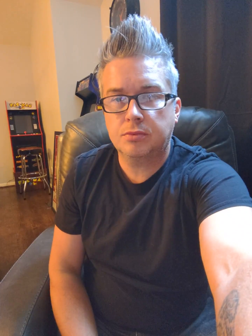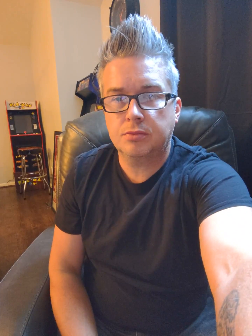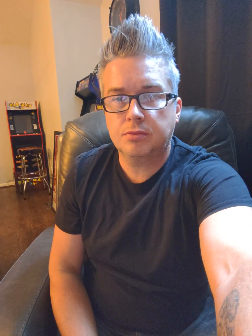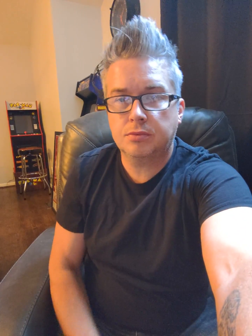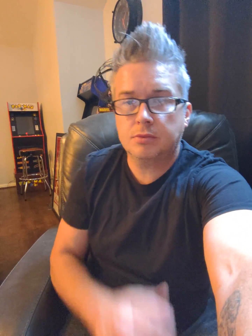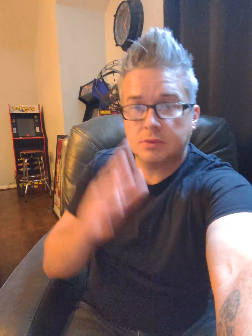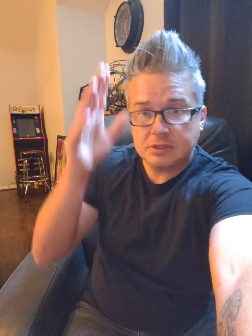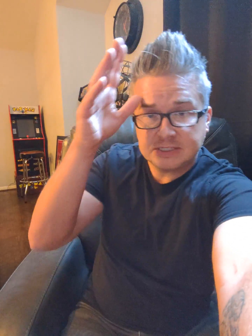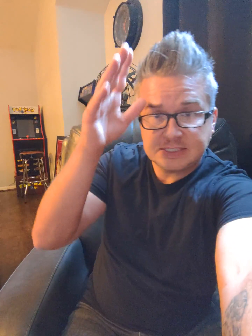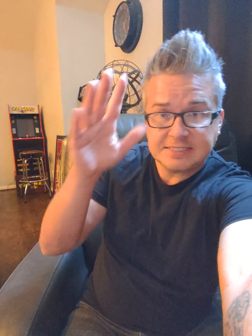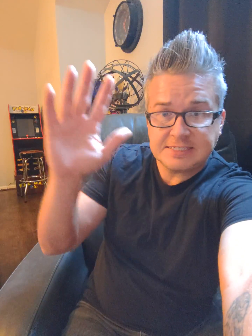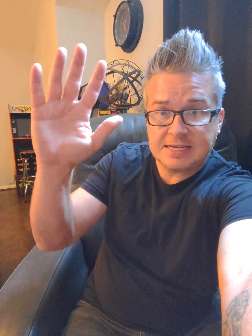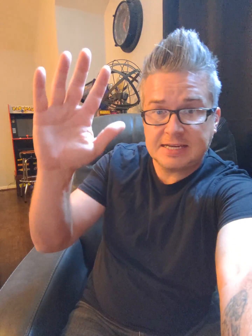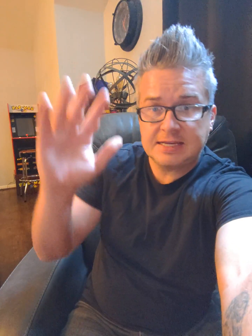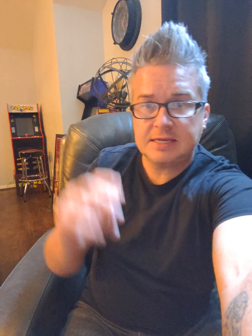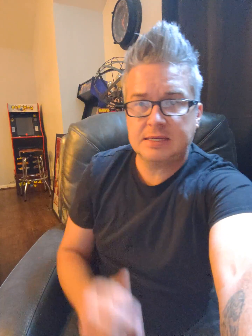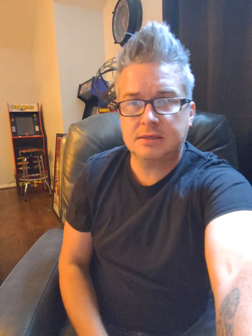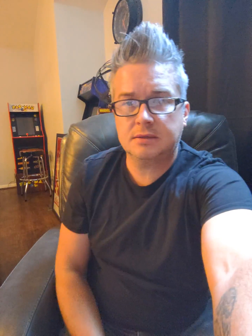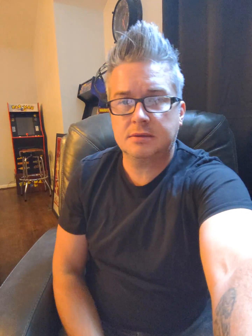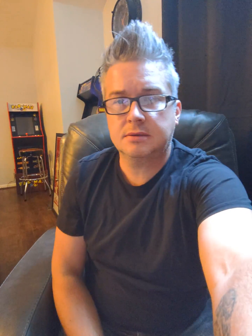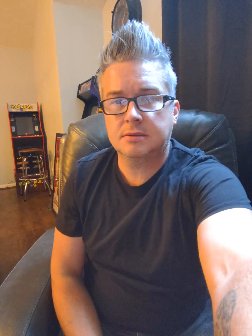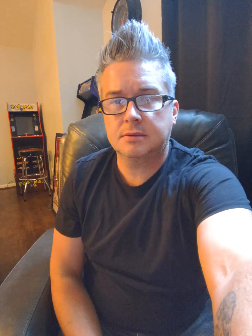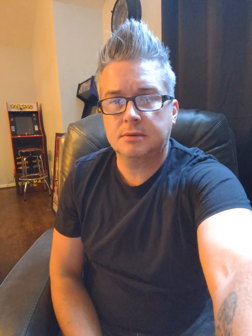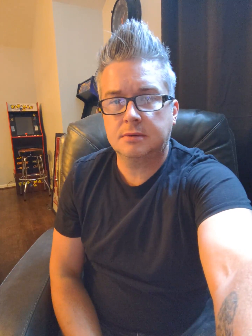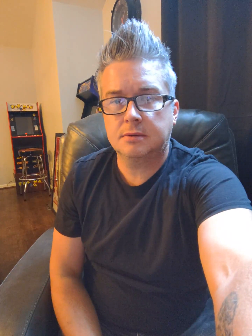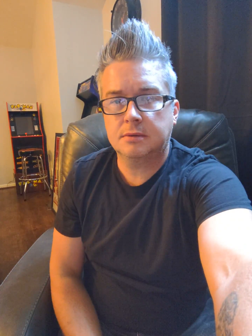deer